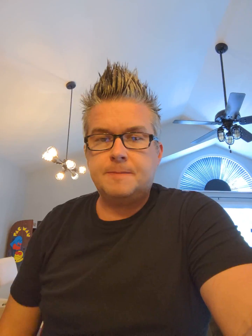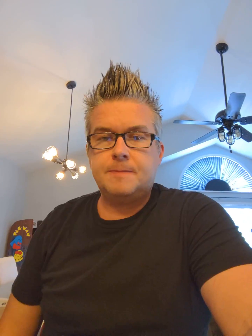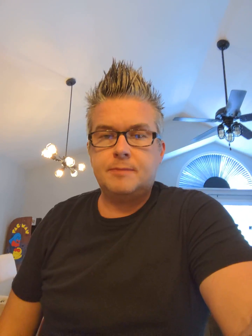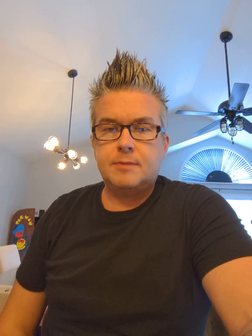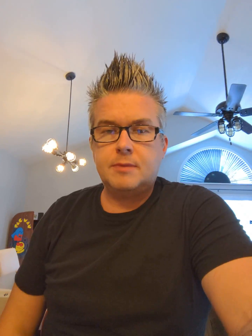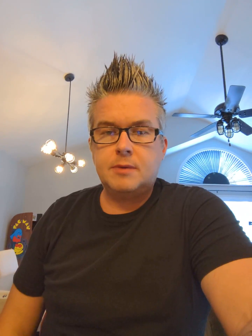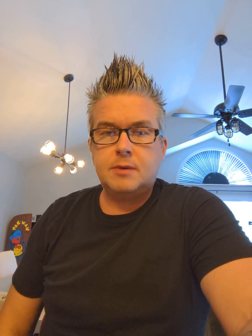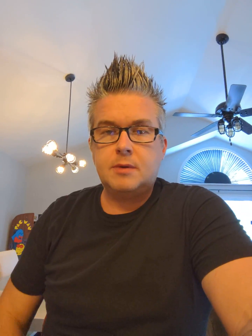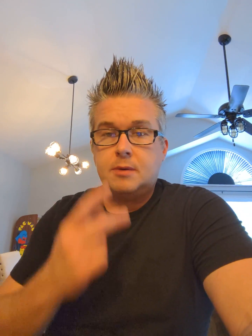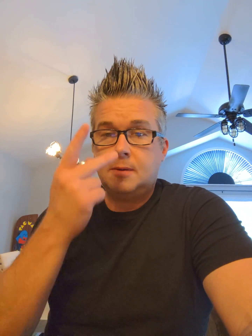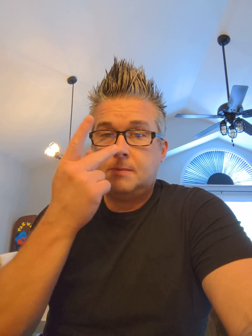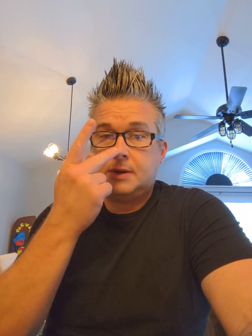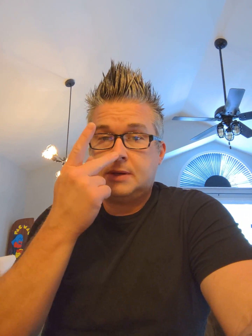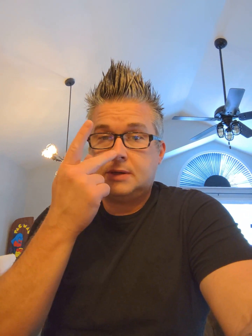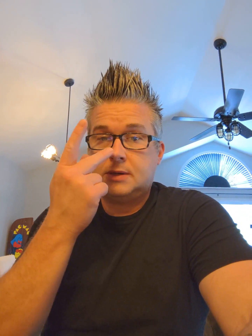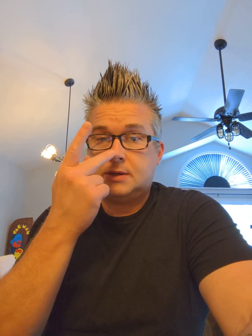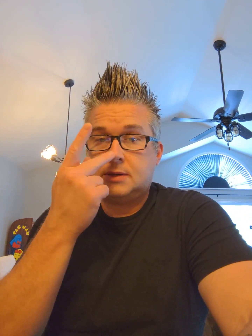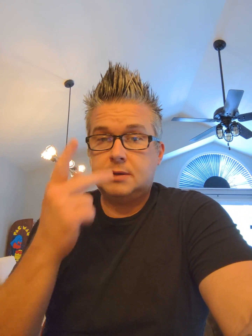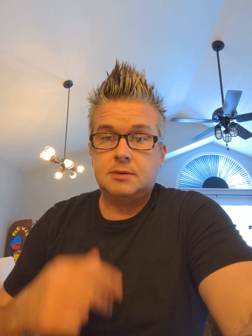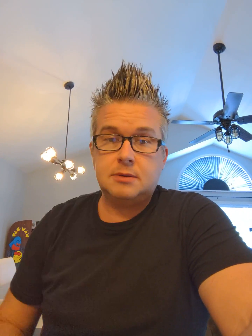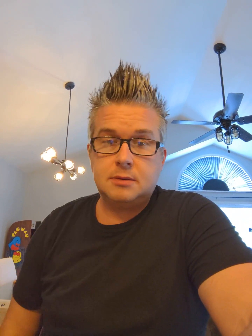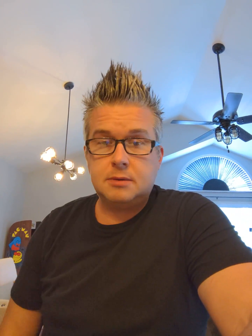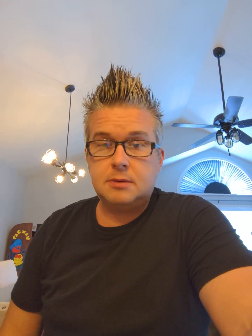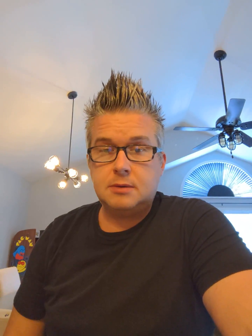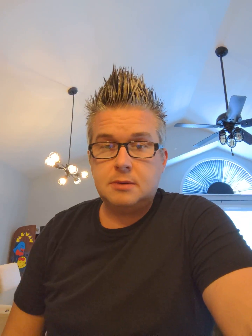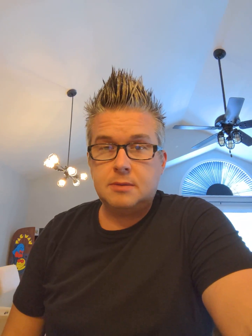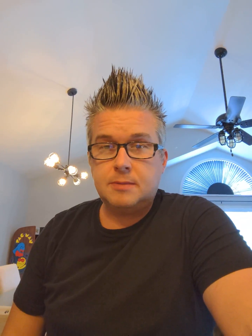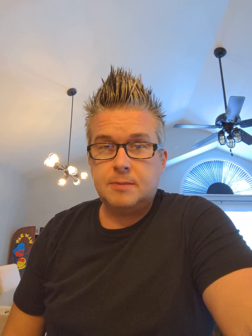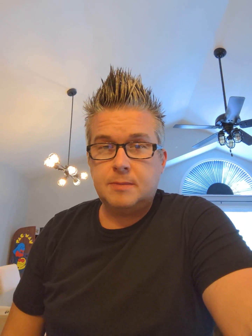penis